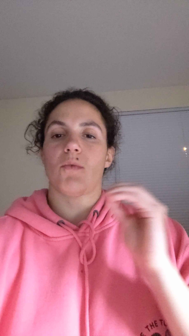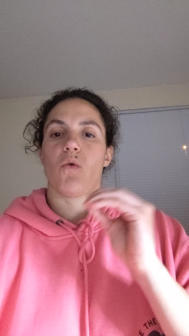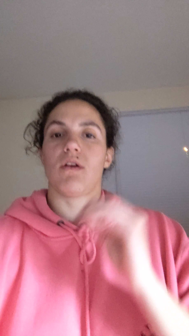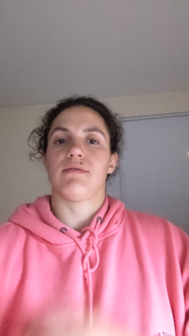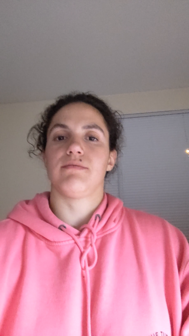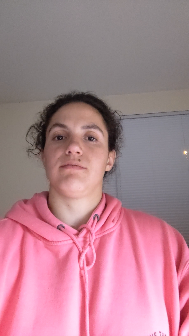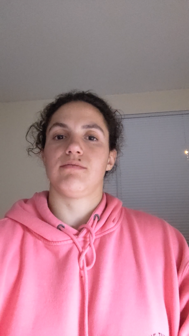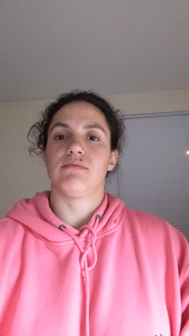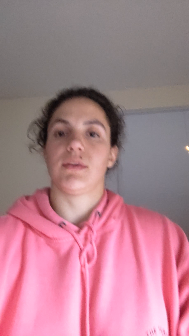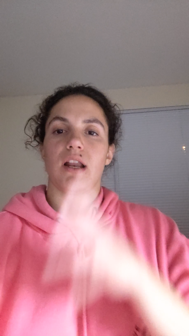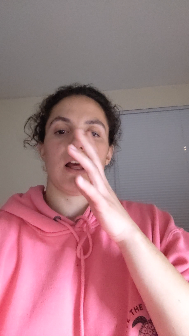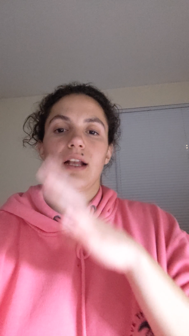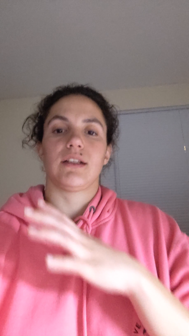lady